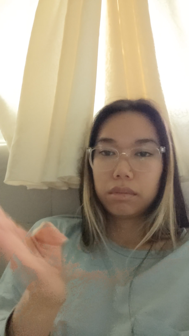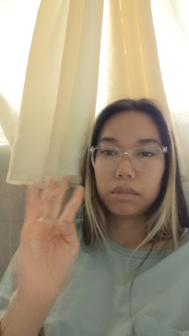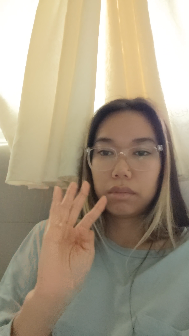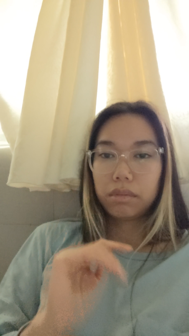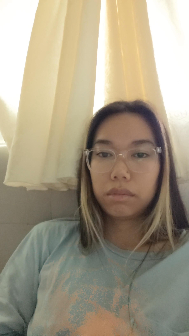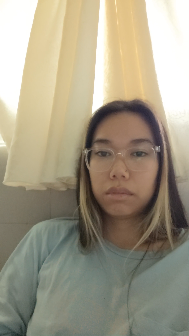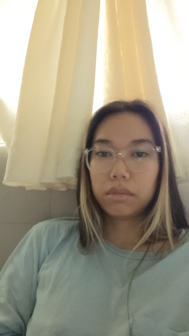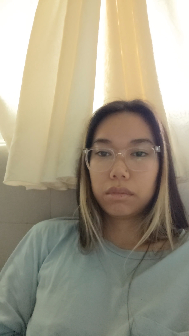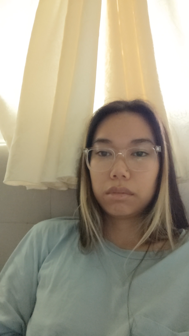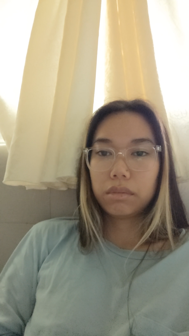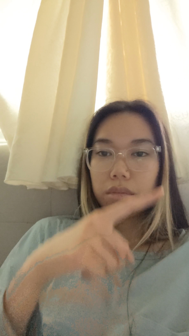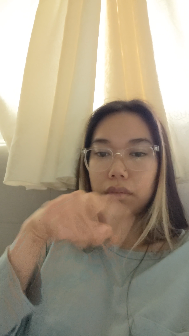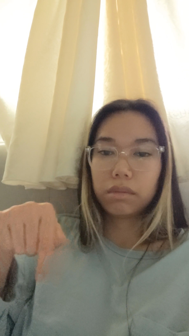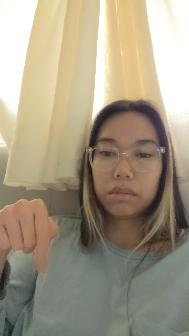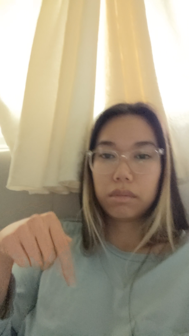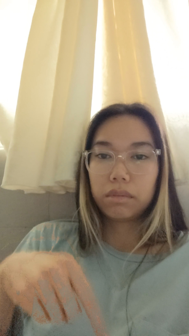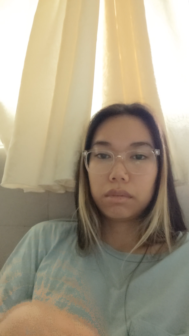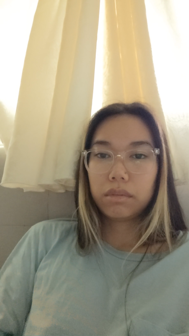cut